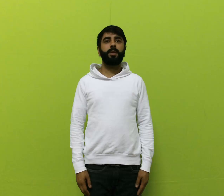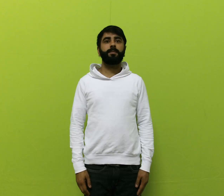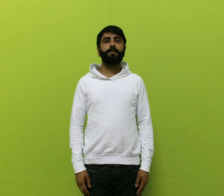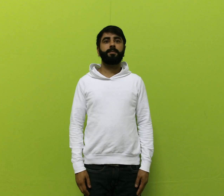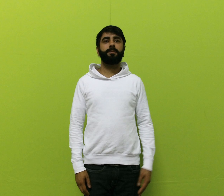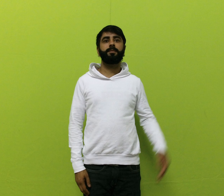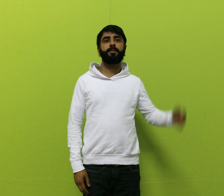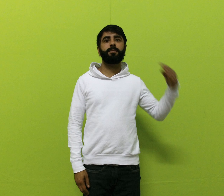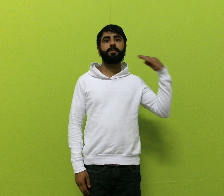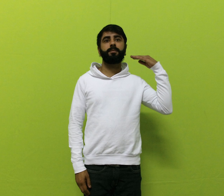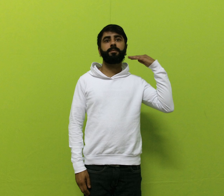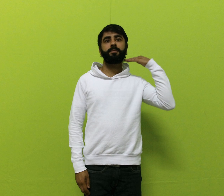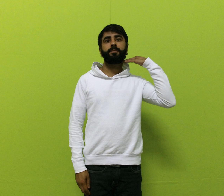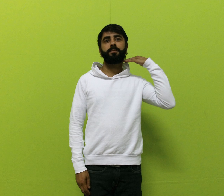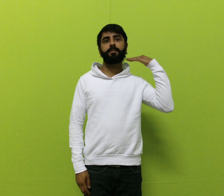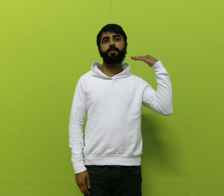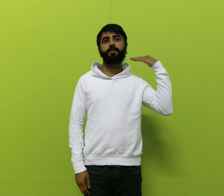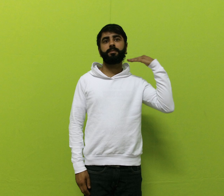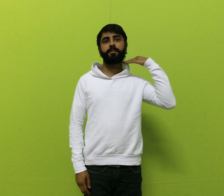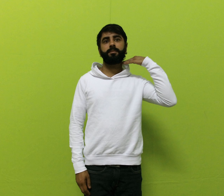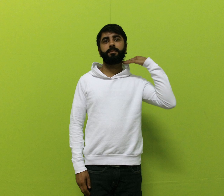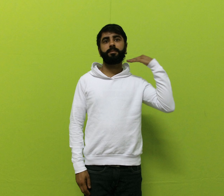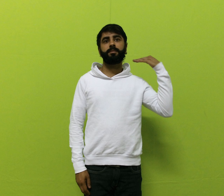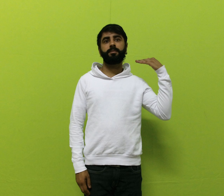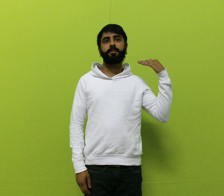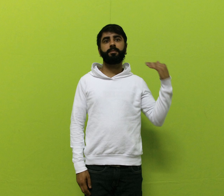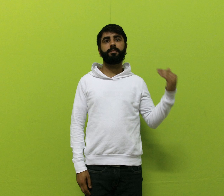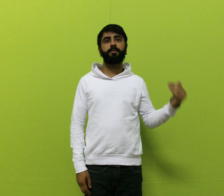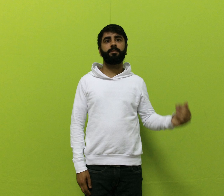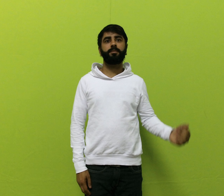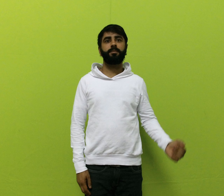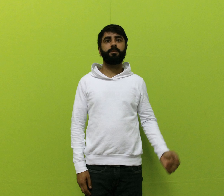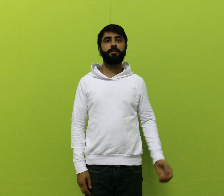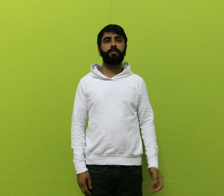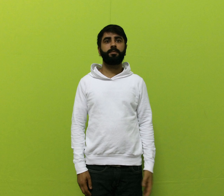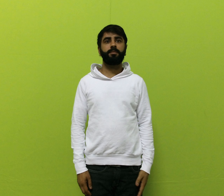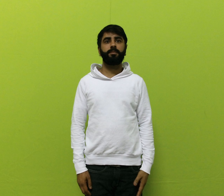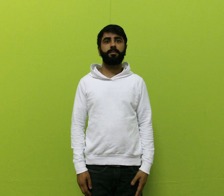banco